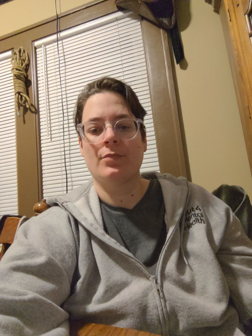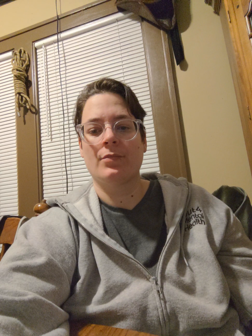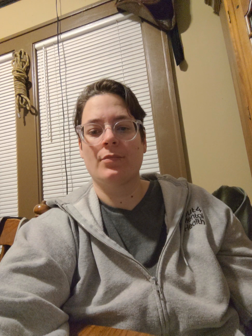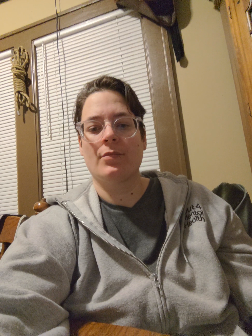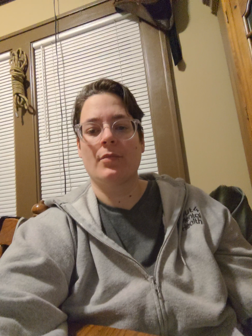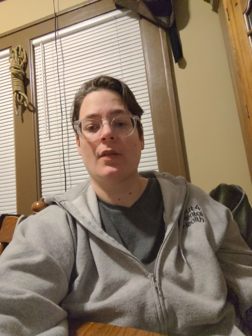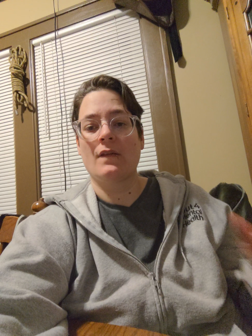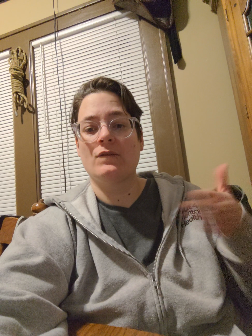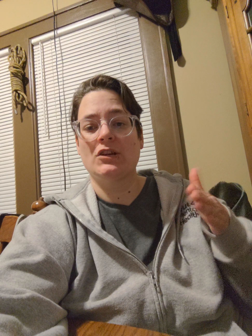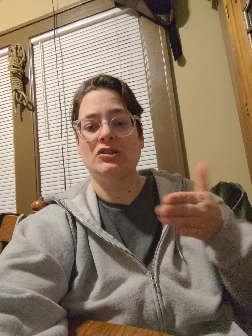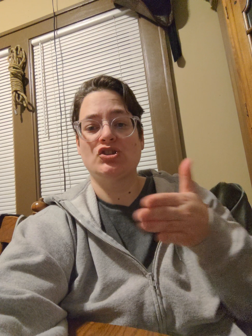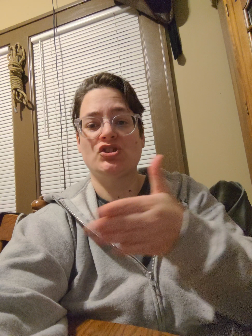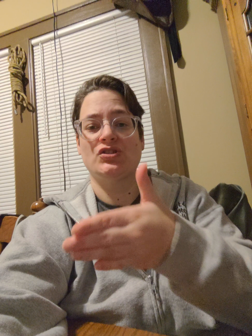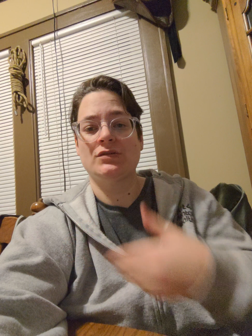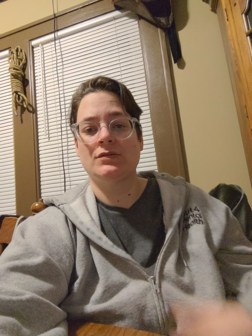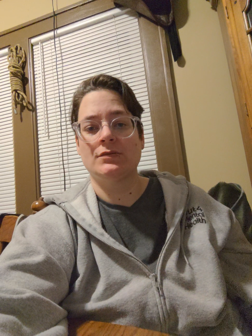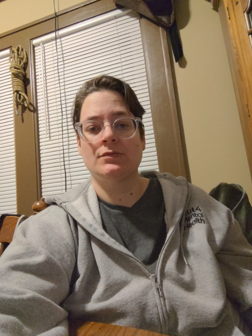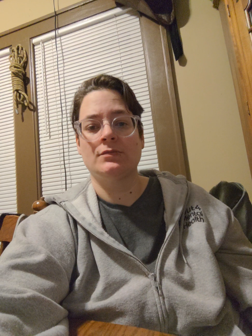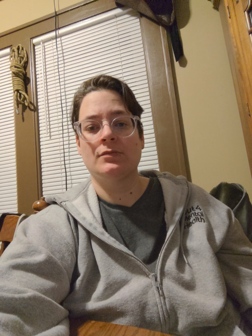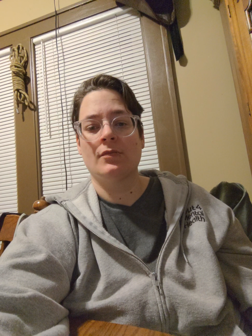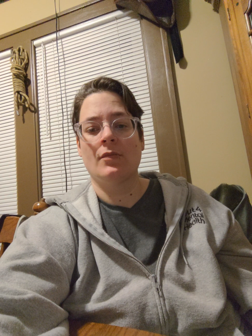fish